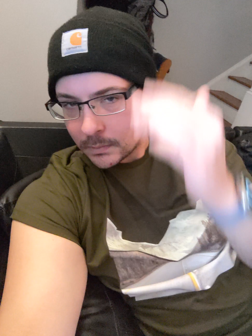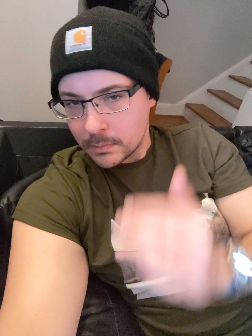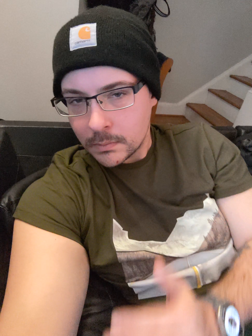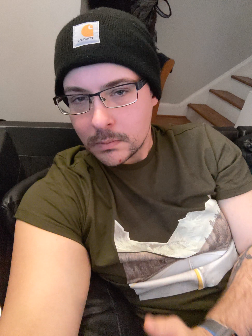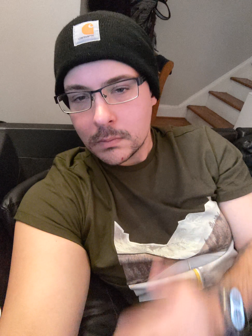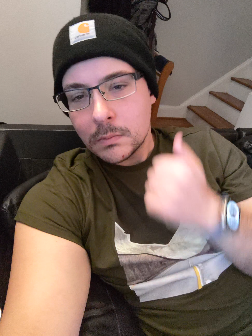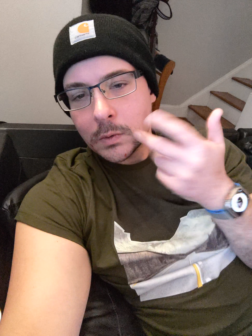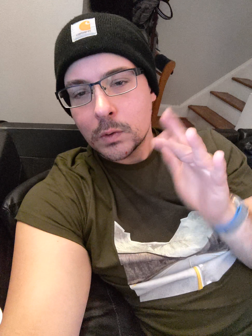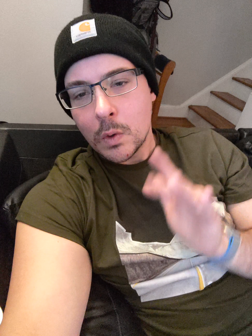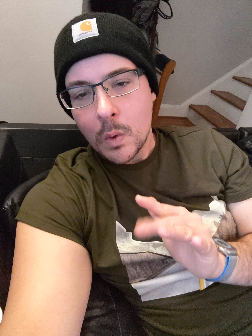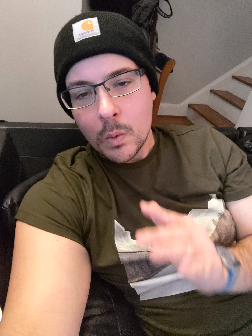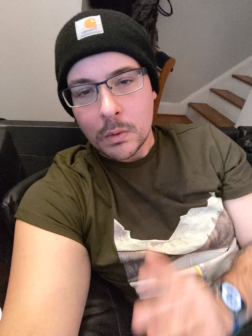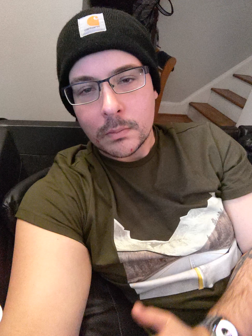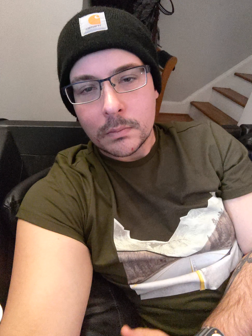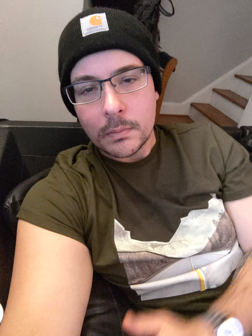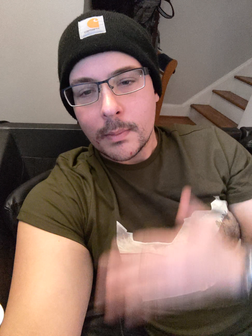snow